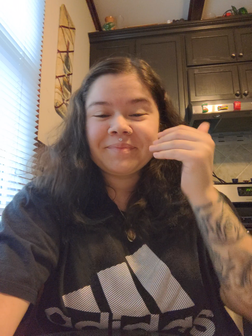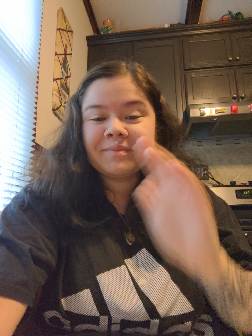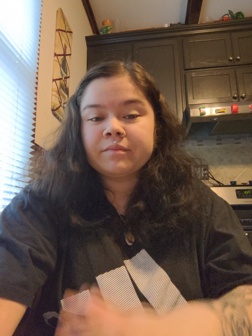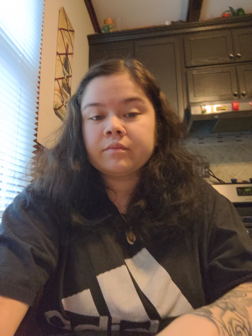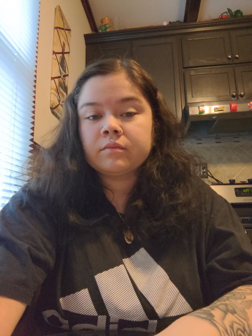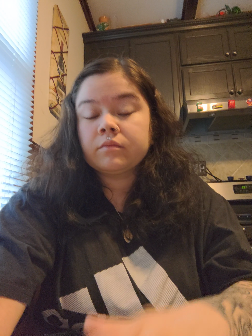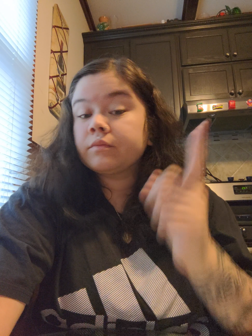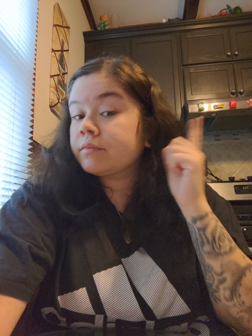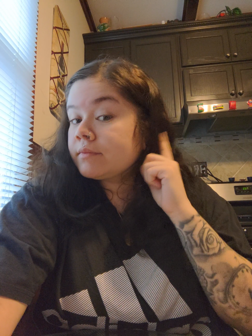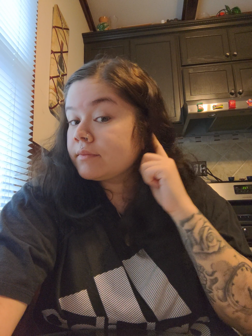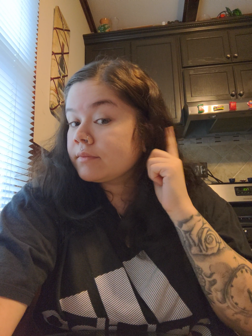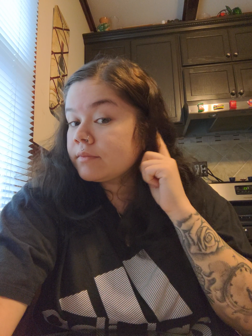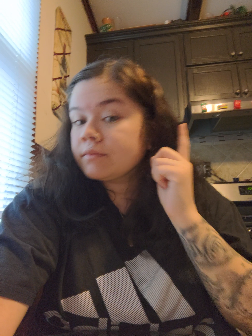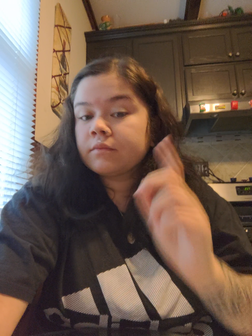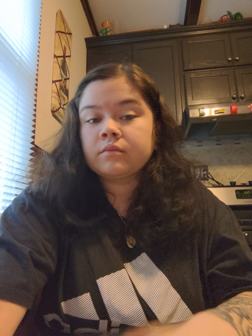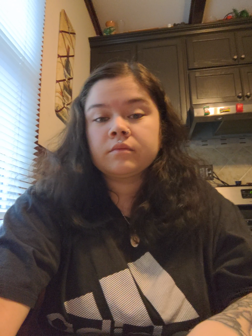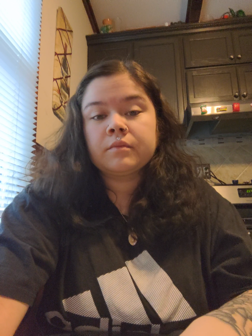ear